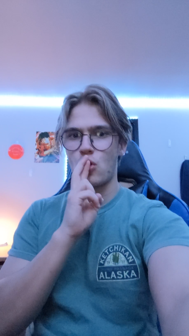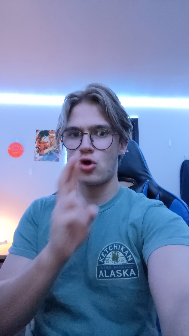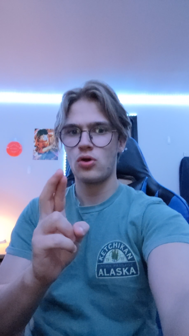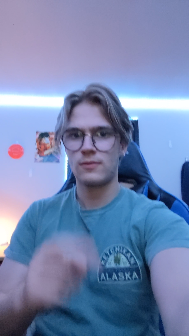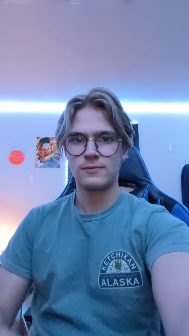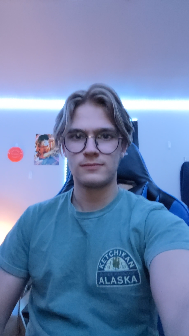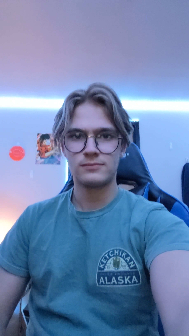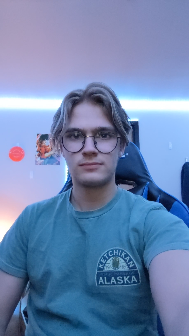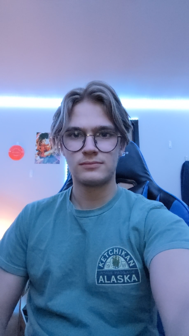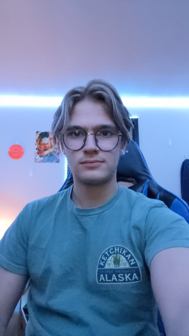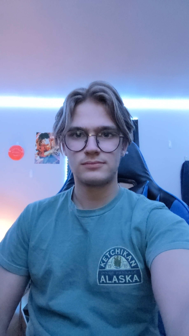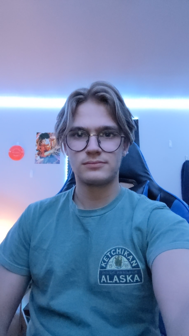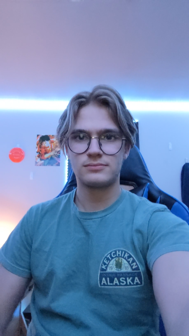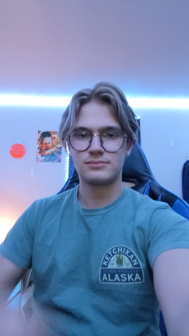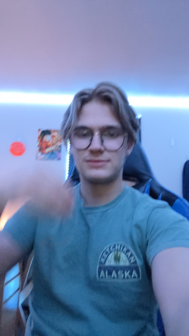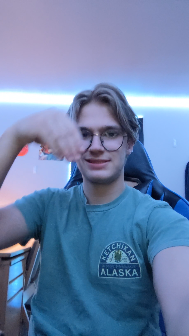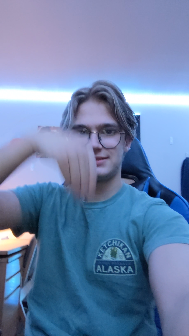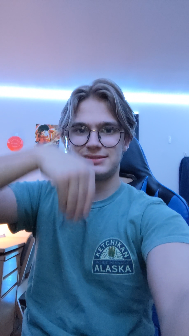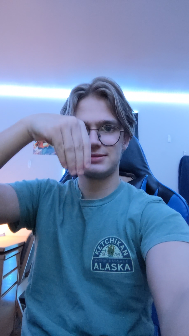inside